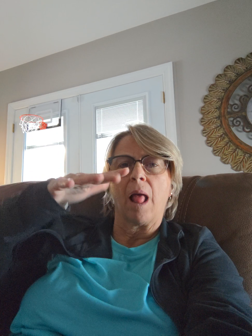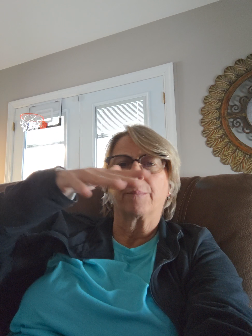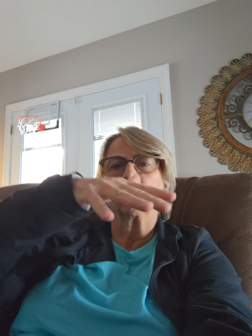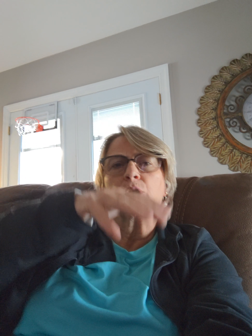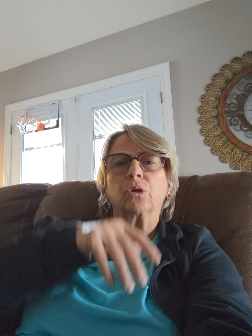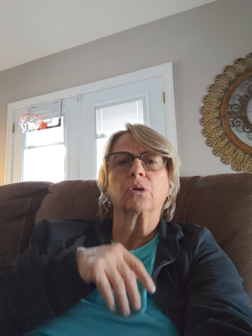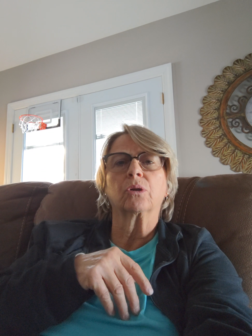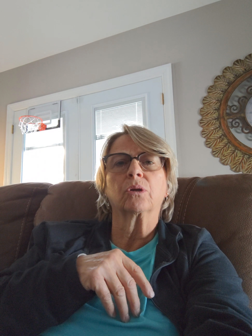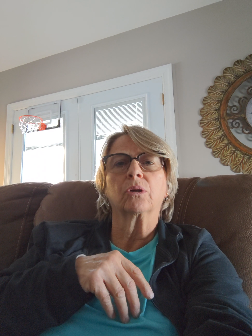helicopter